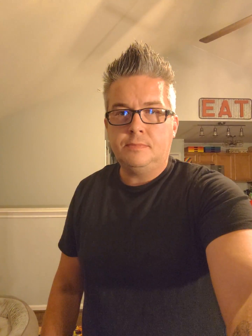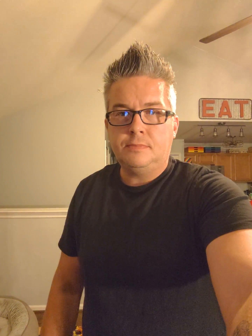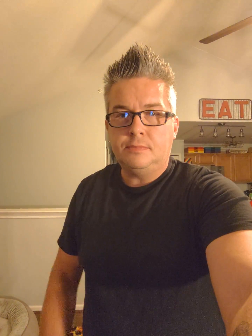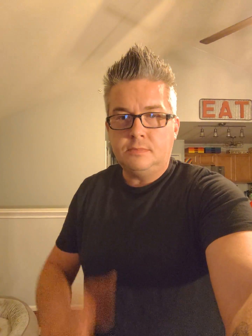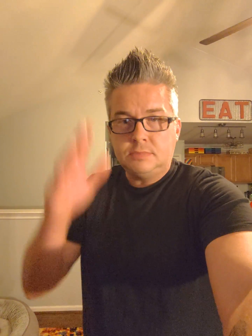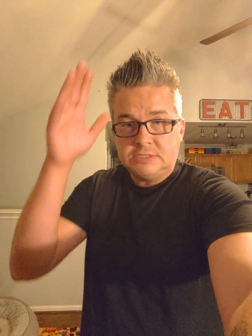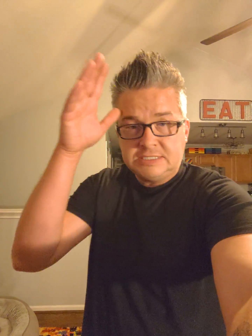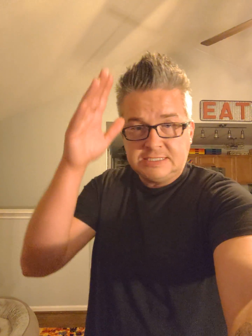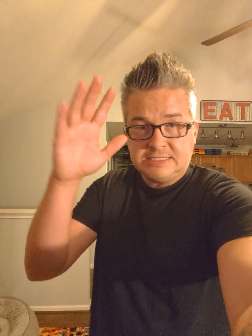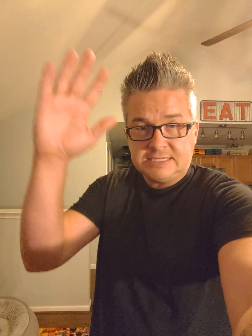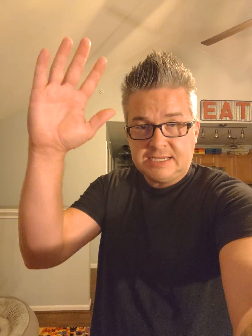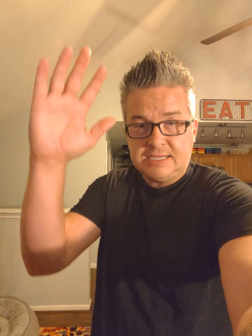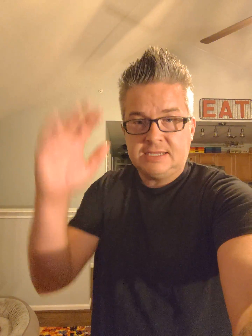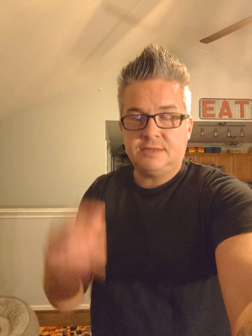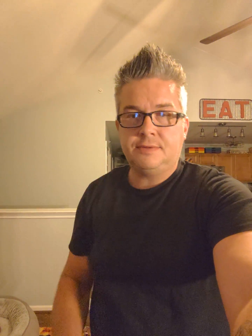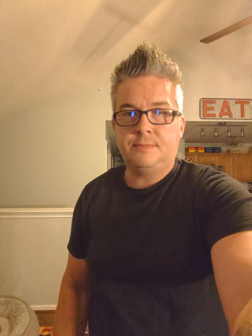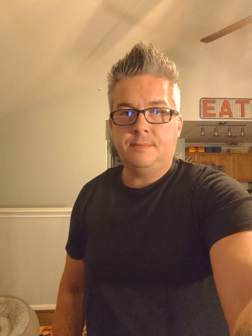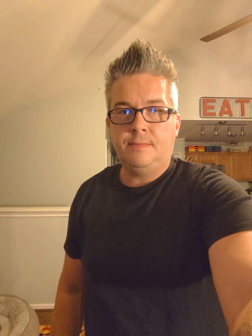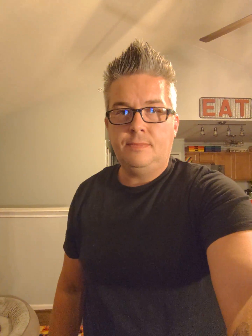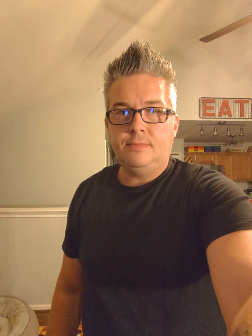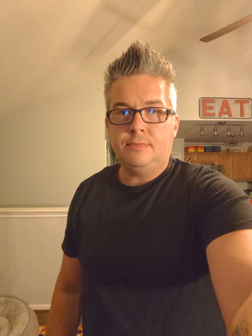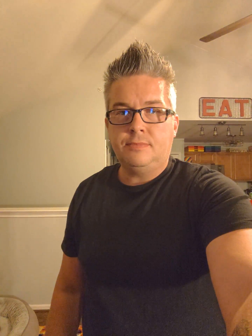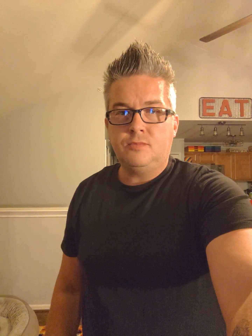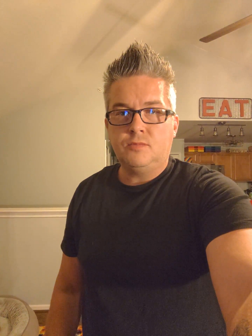moose